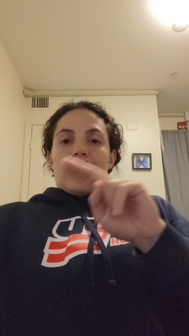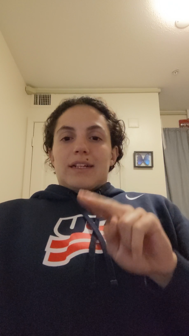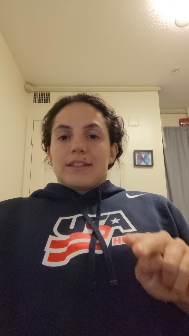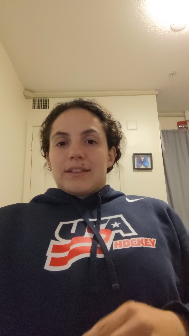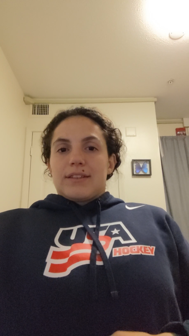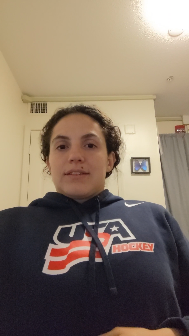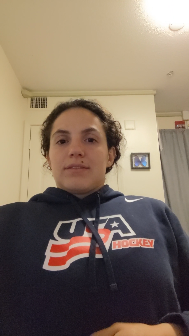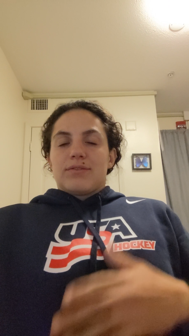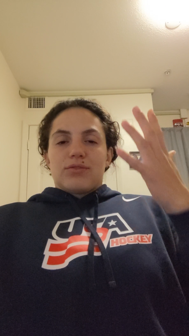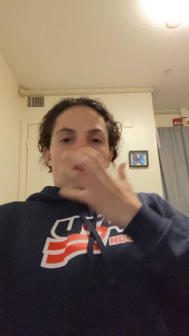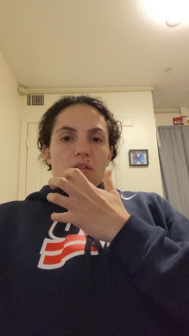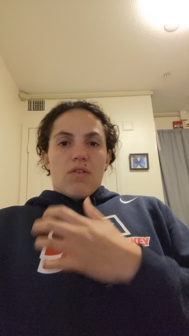dark